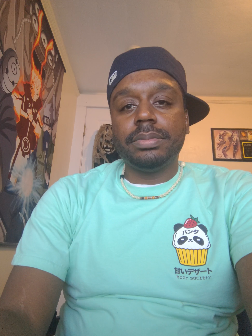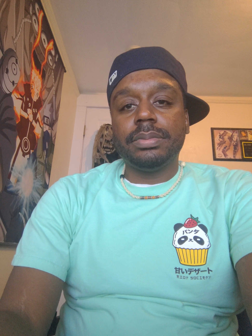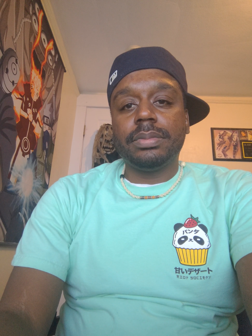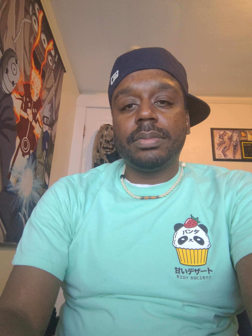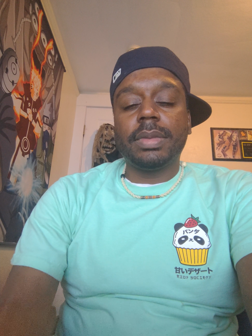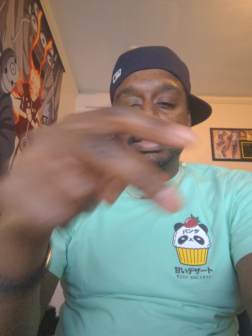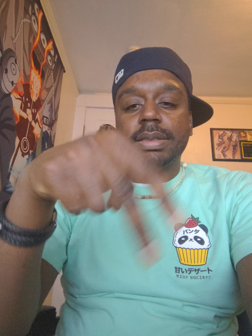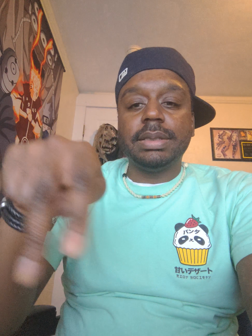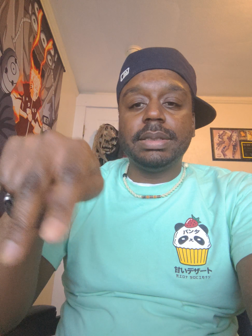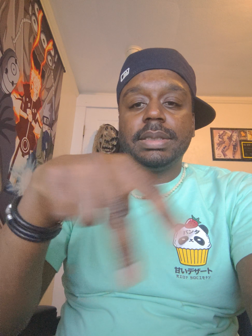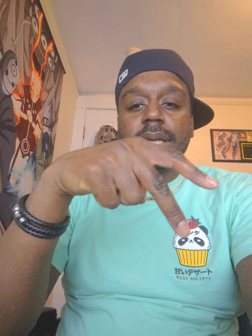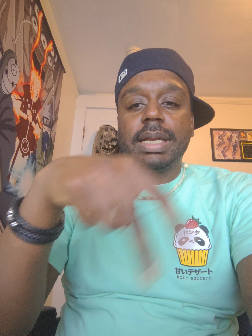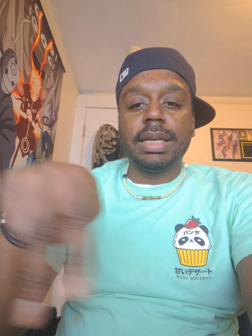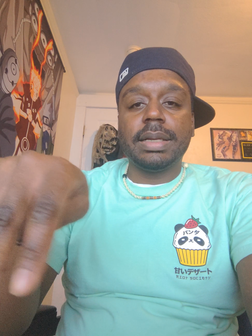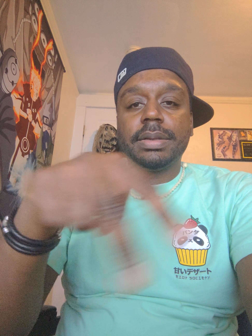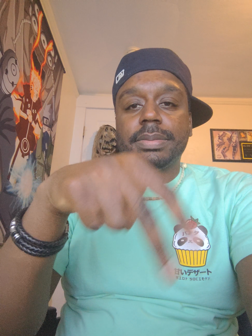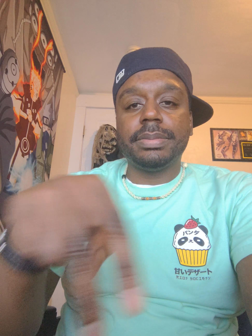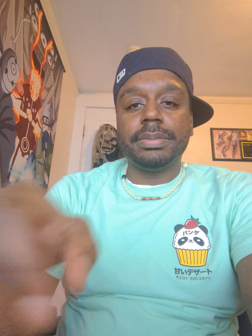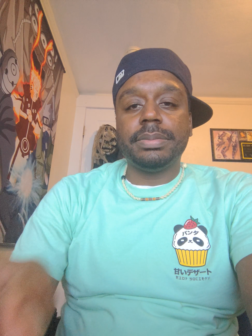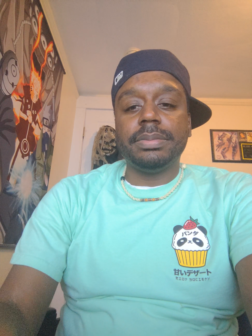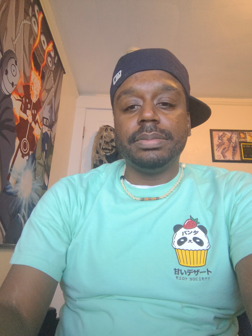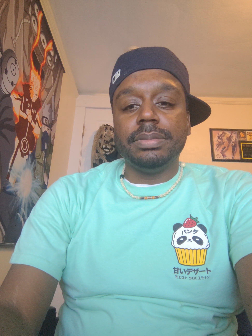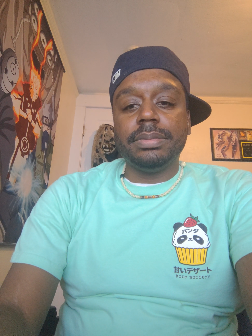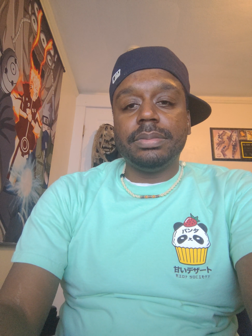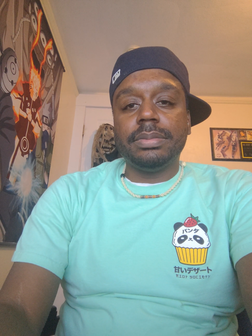dance